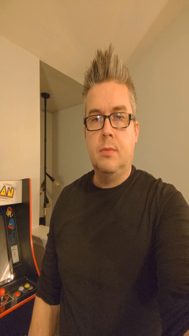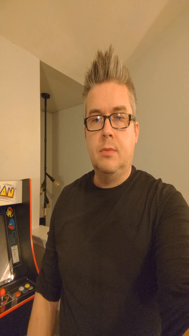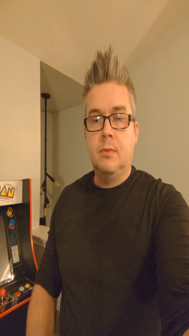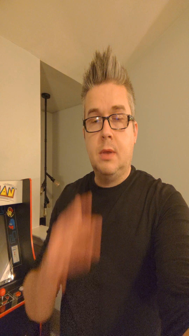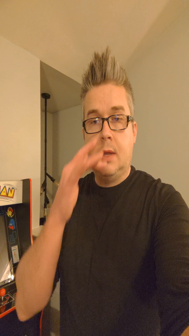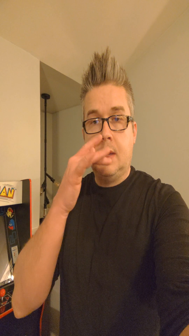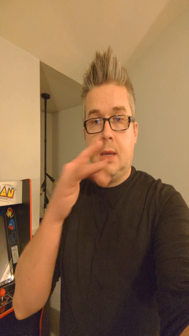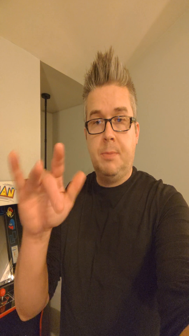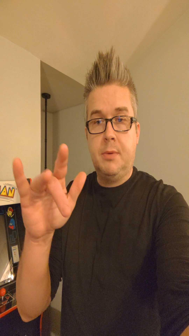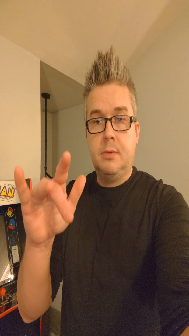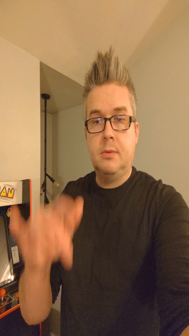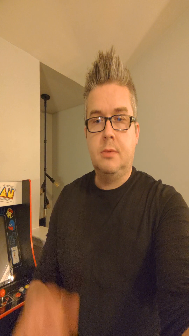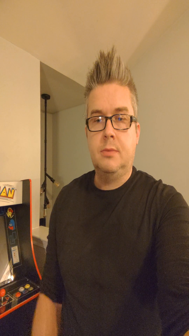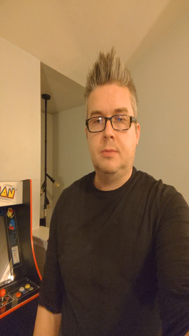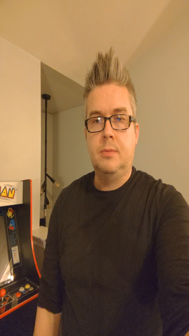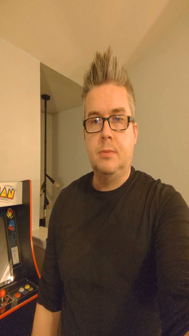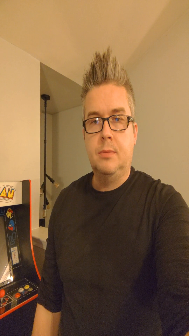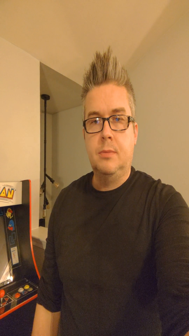empty